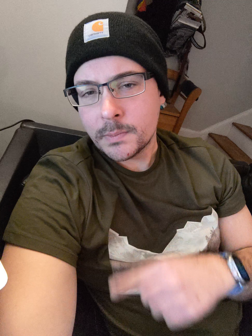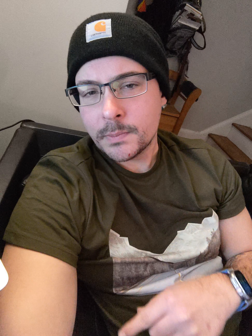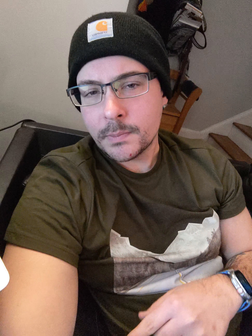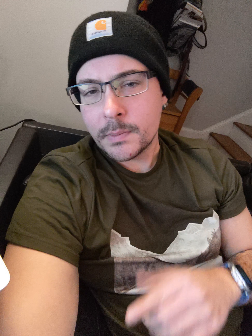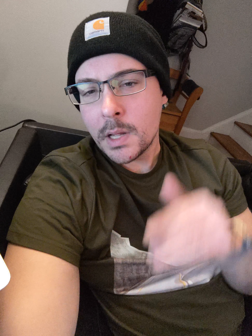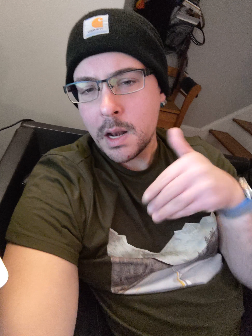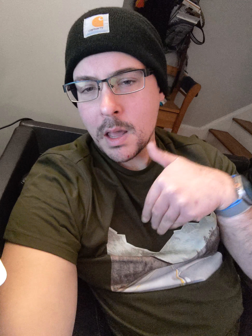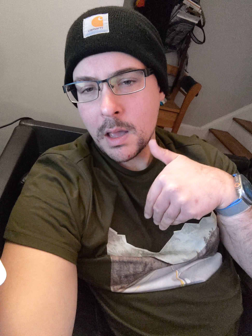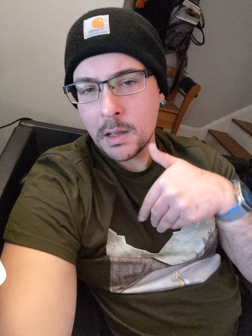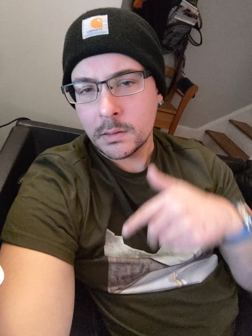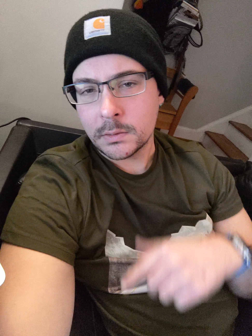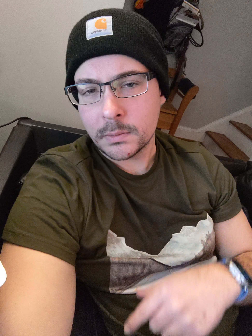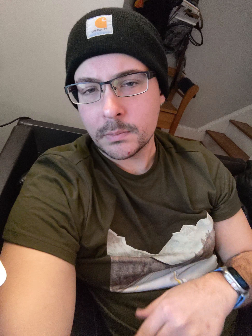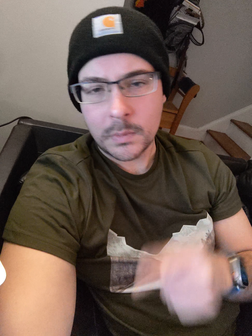night